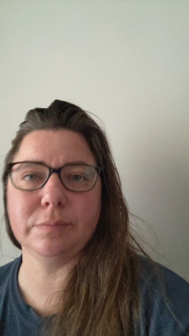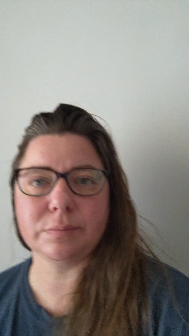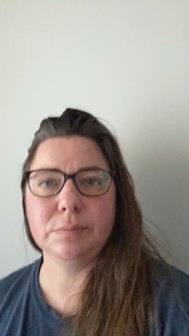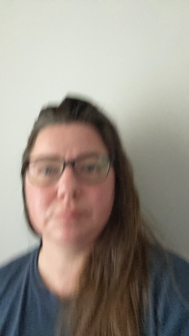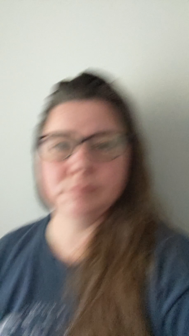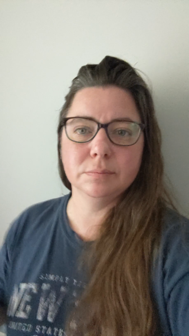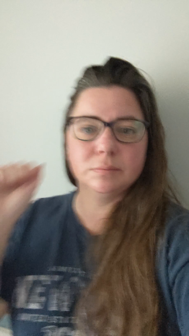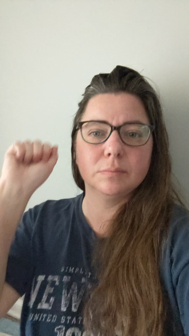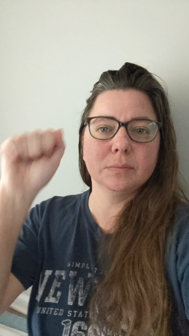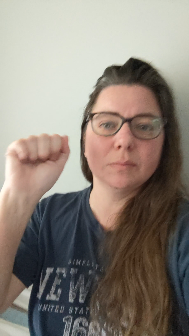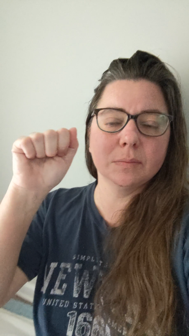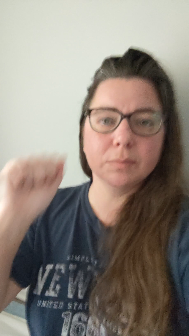knock